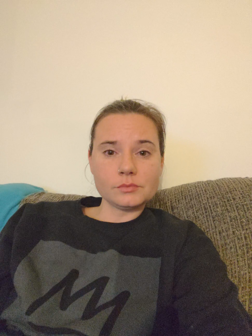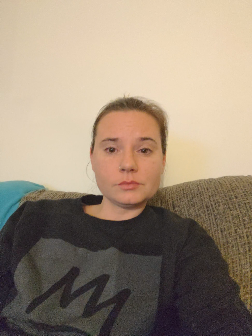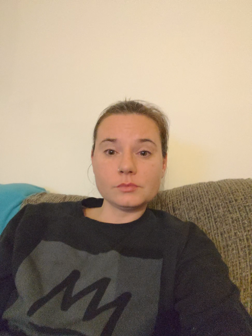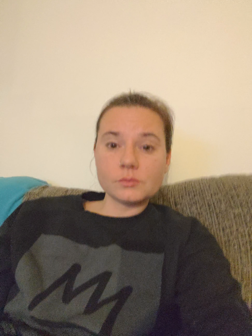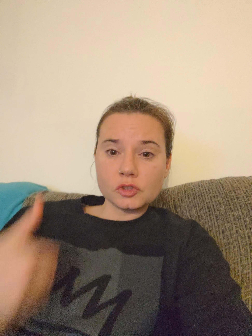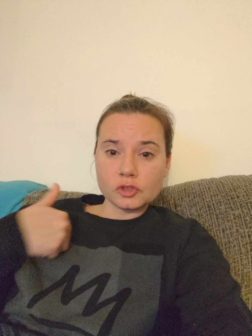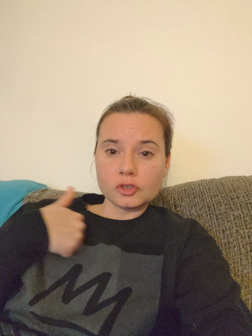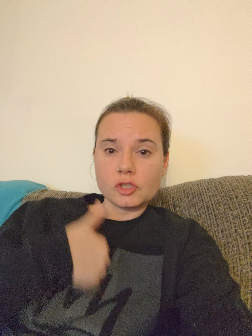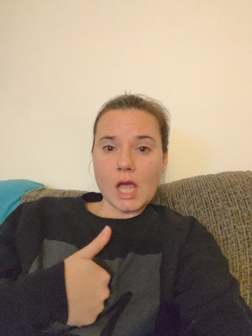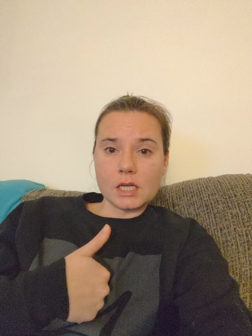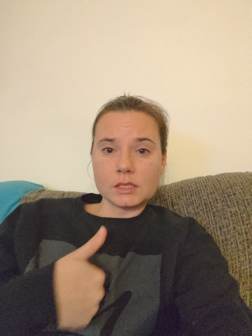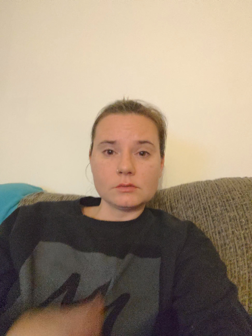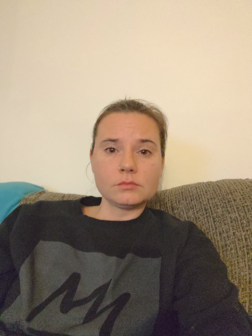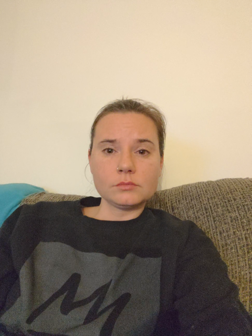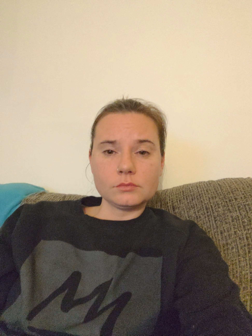jacket